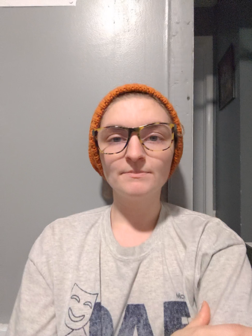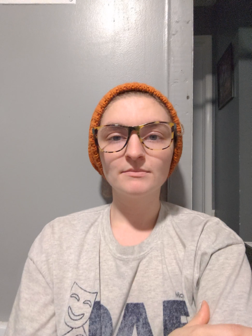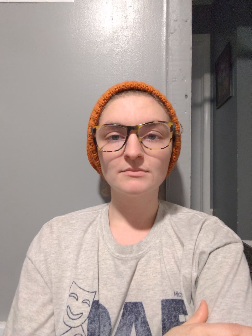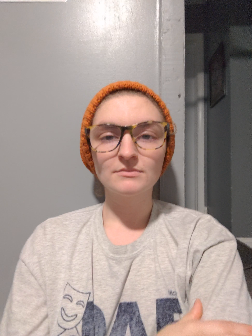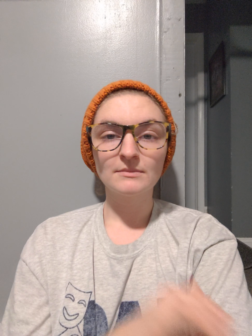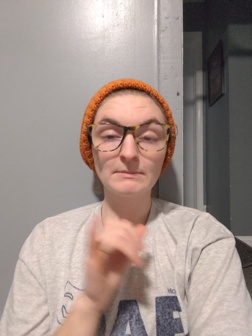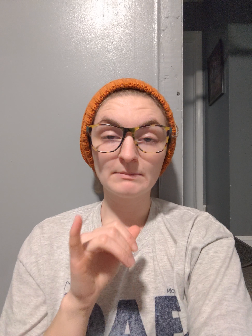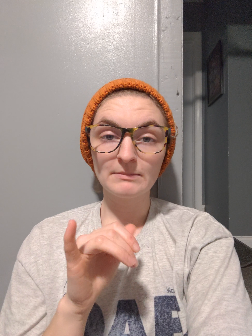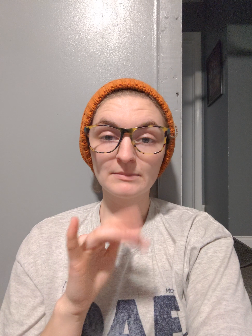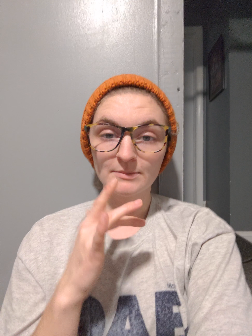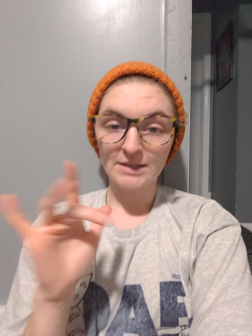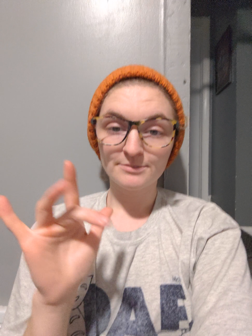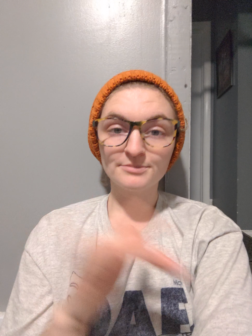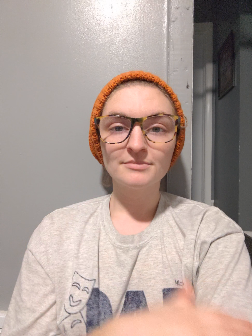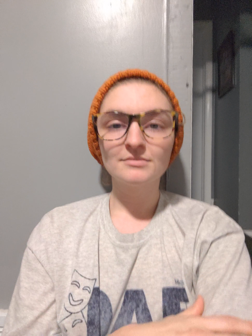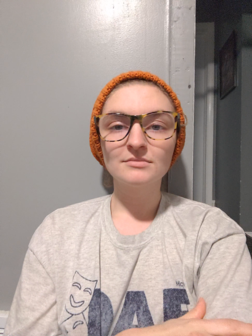empty